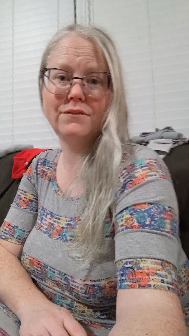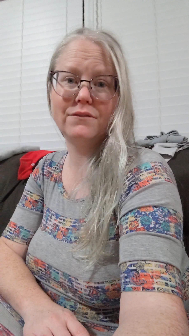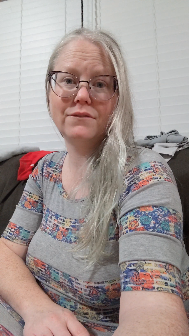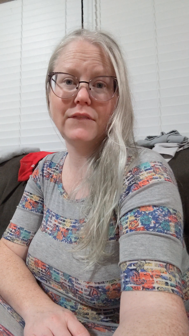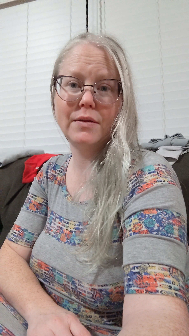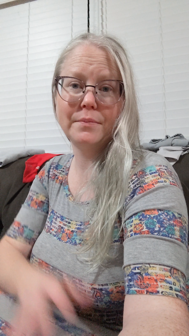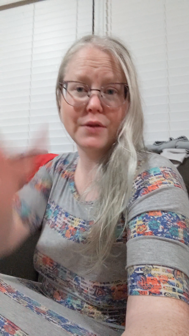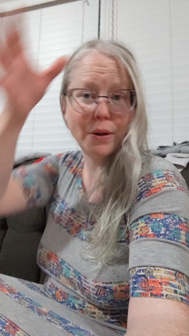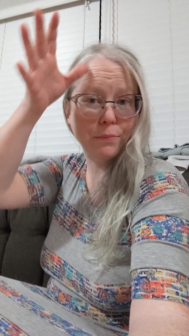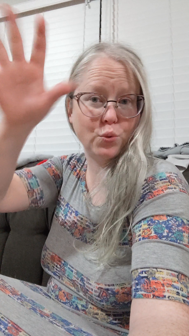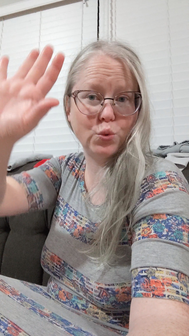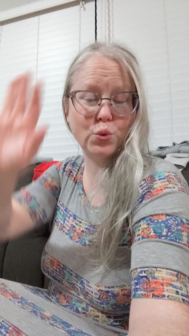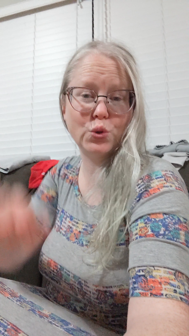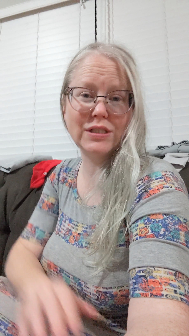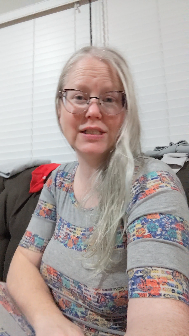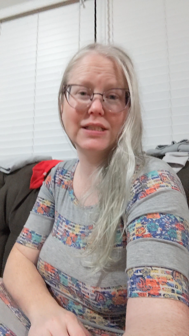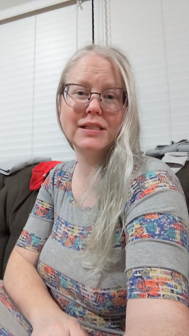moose